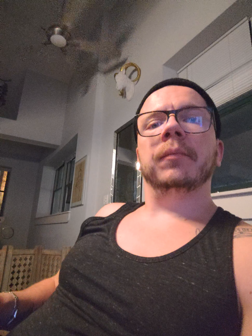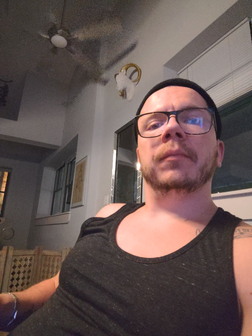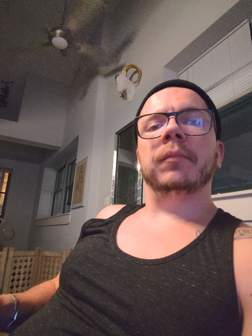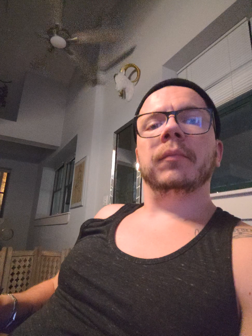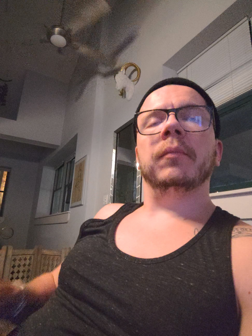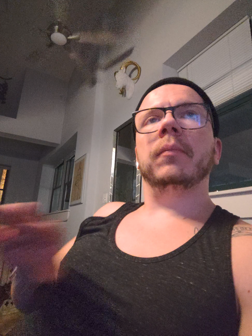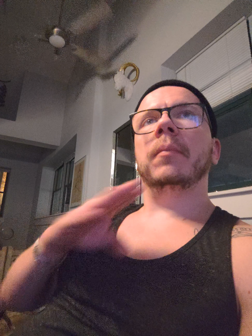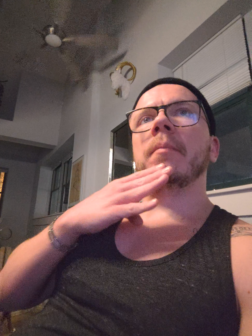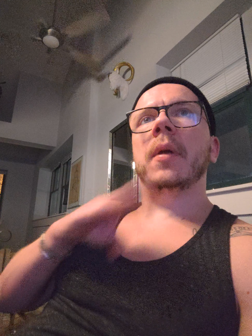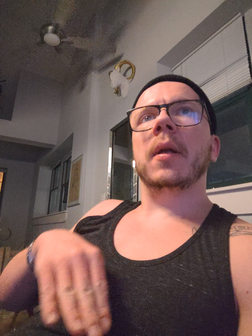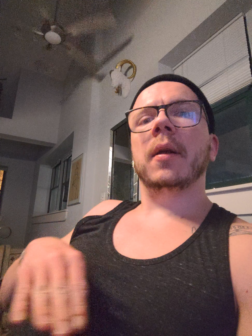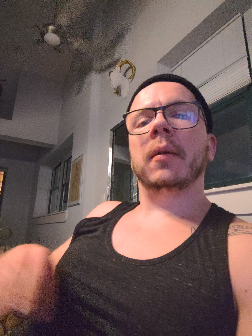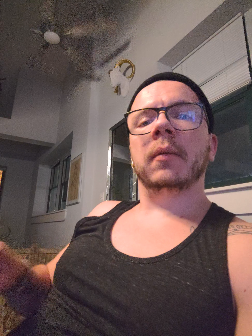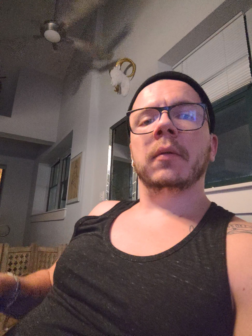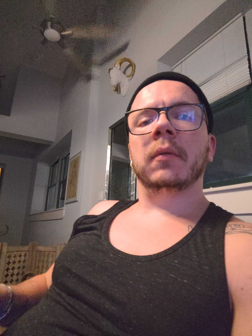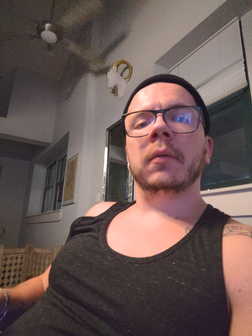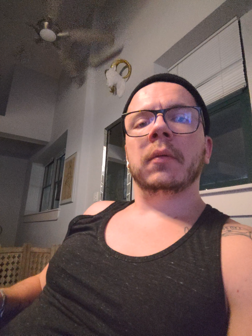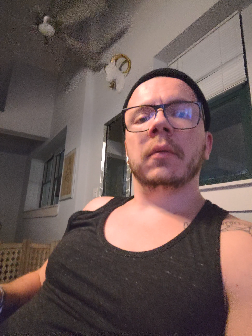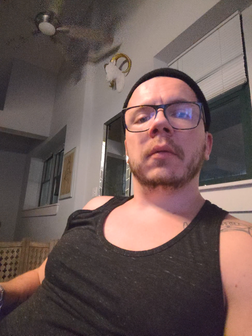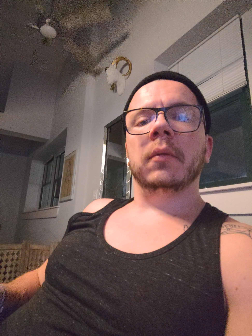bad